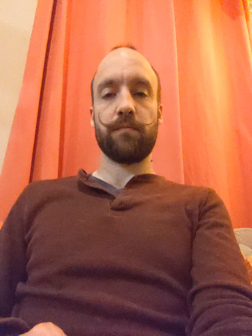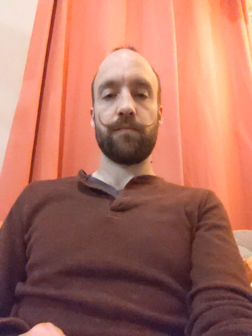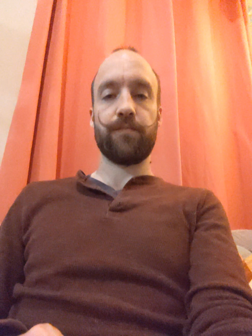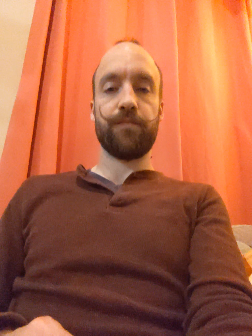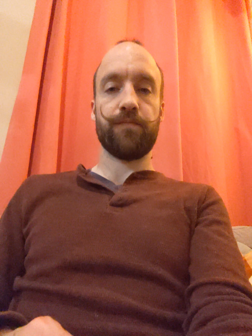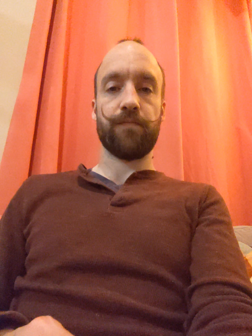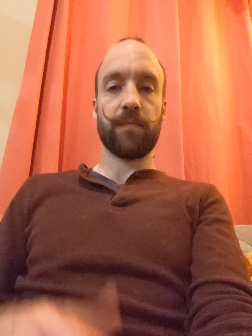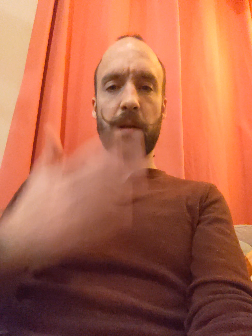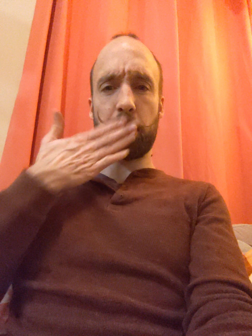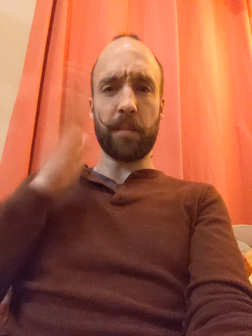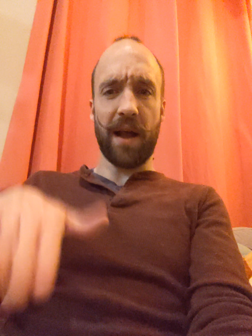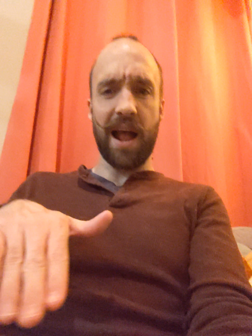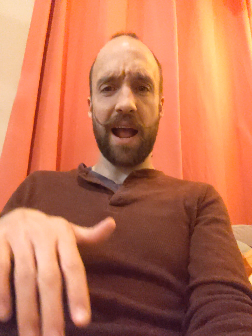bad